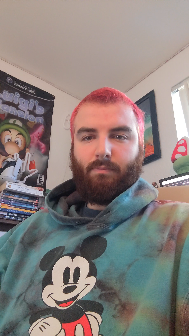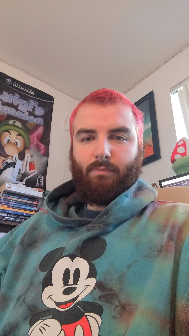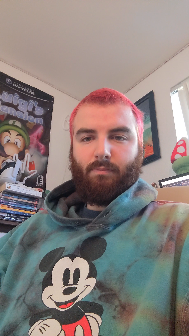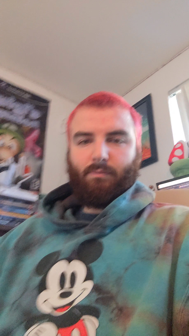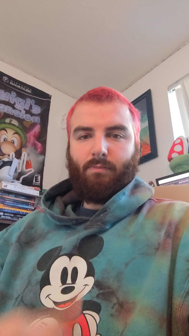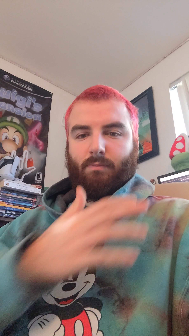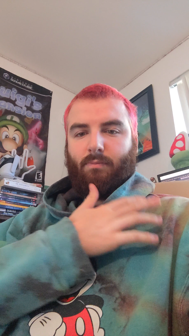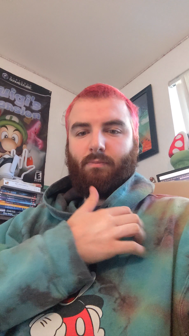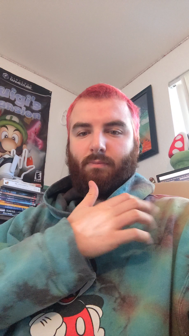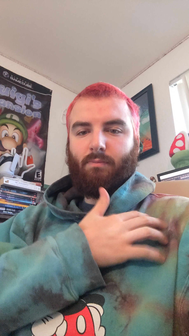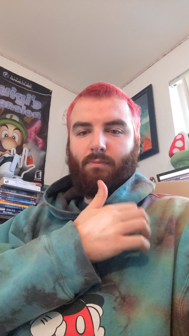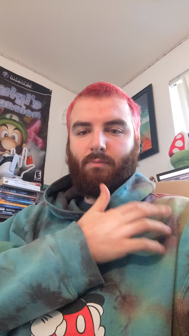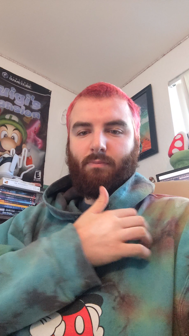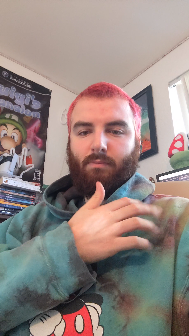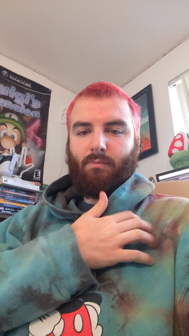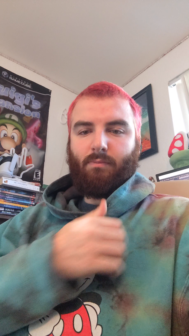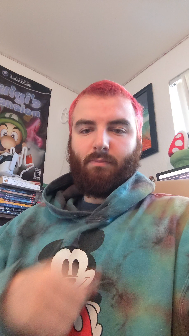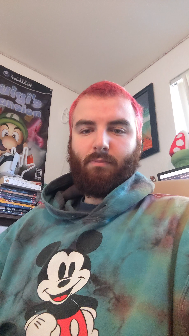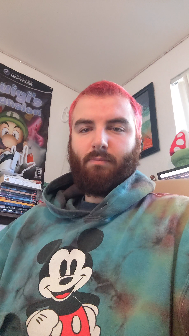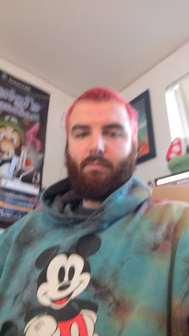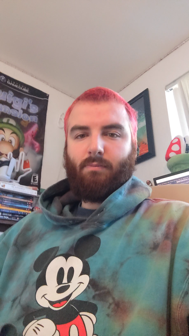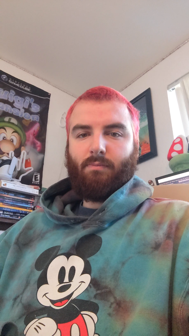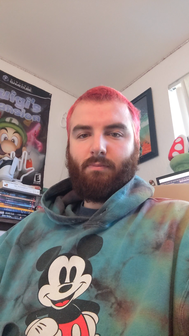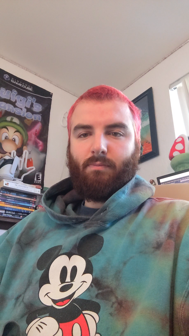bear